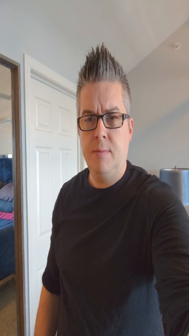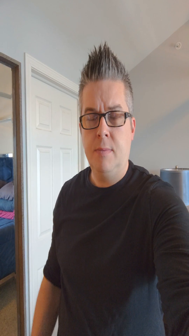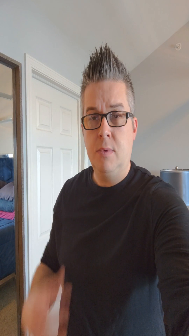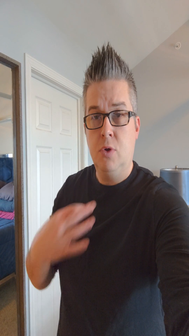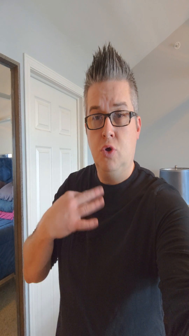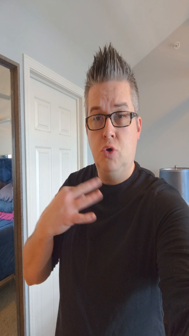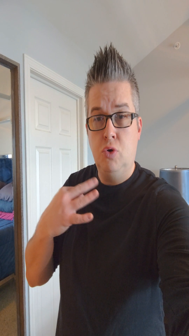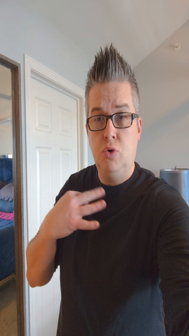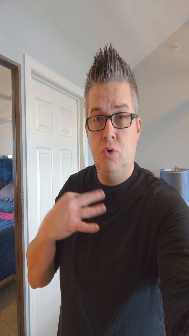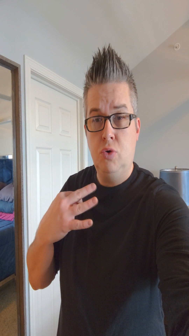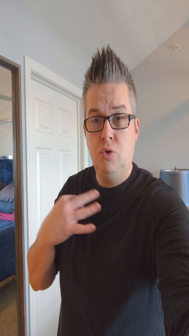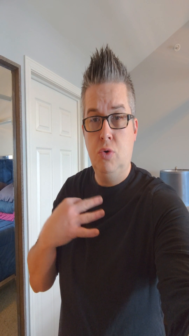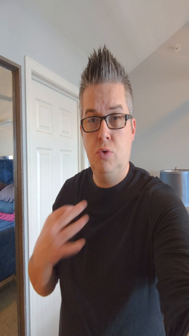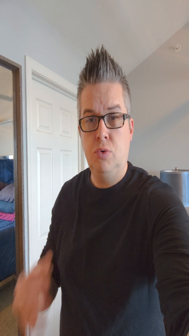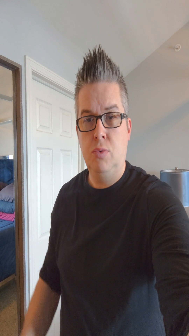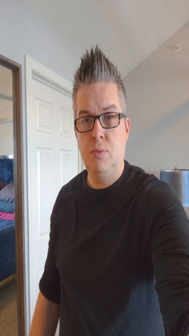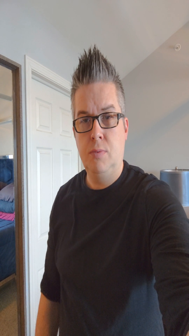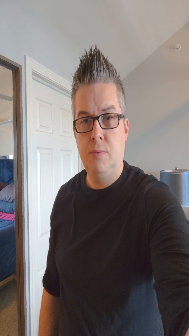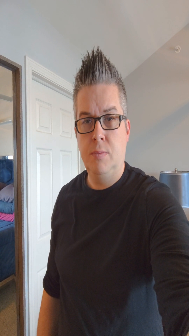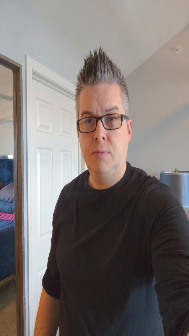shirt